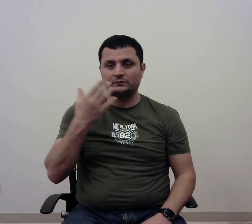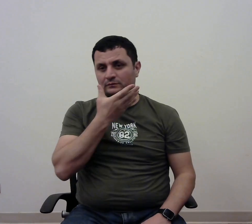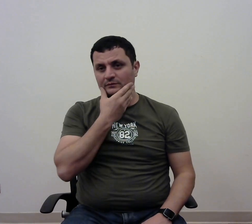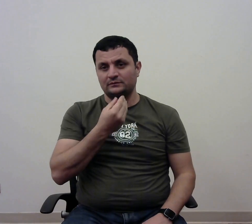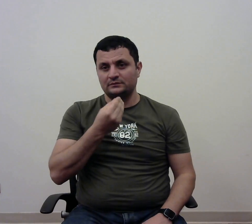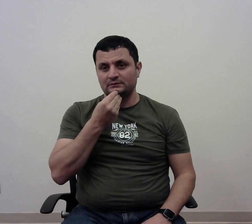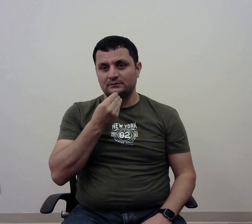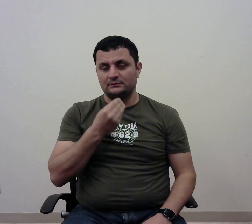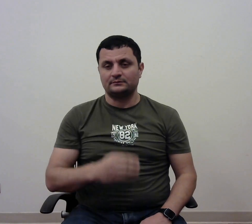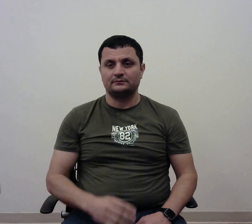gözəl